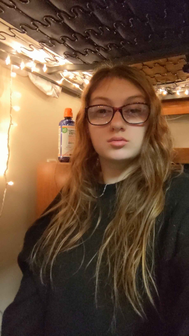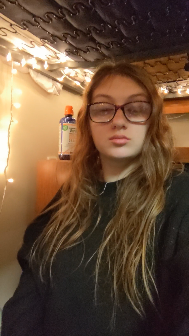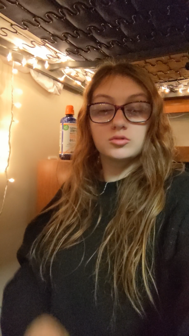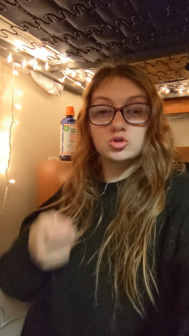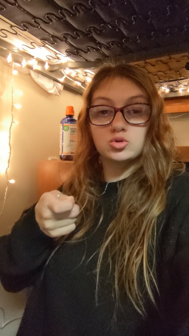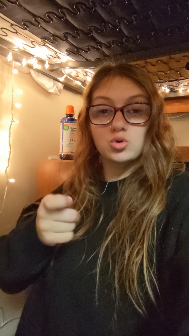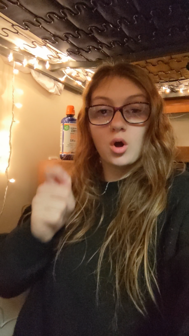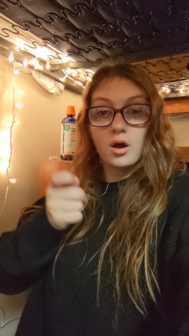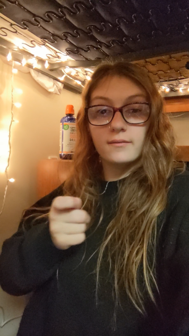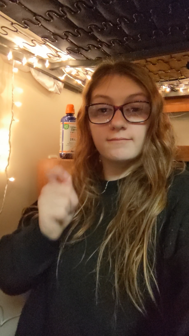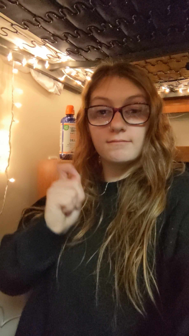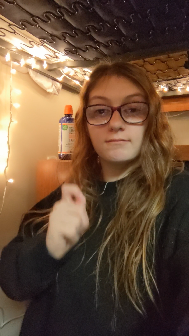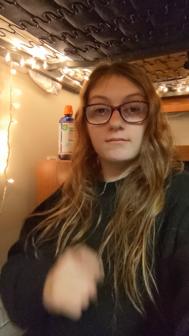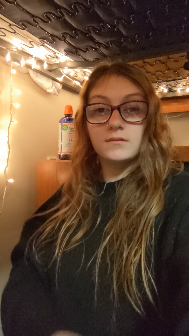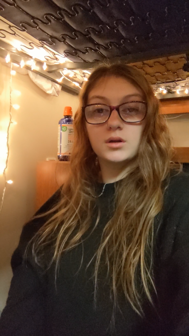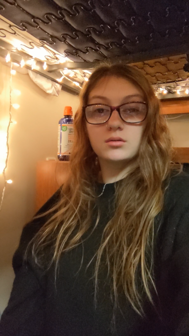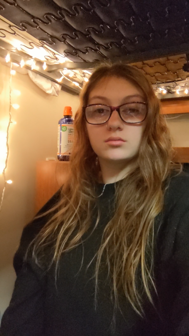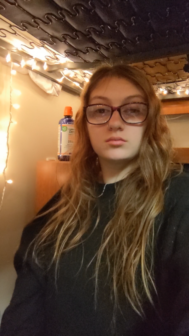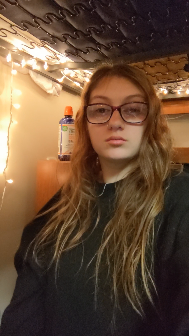shovel